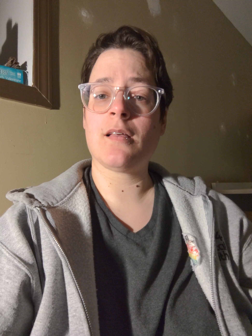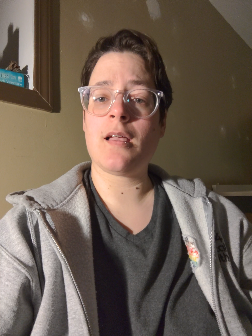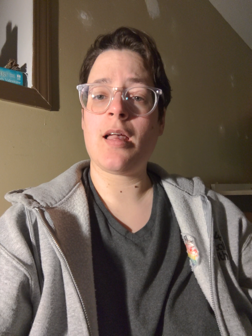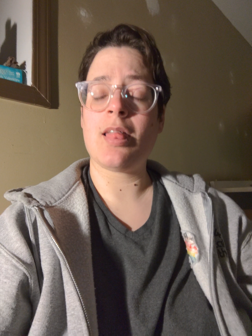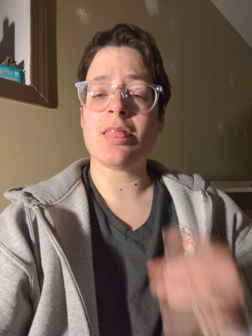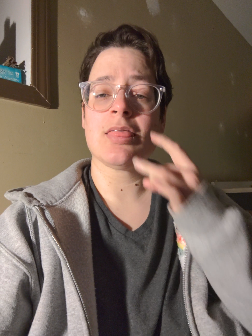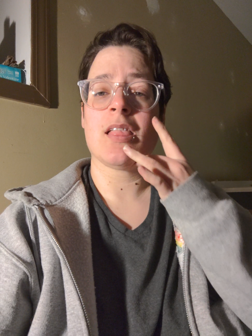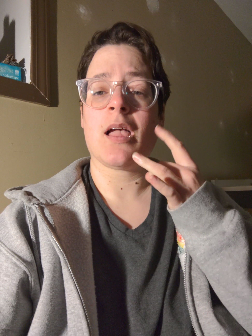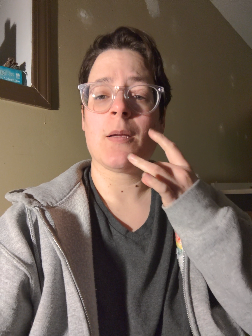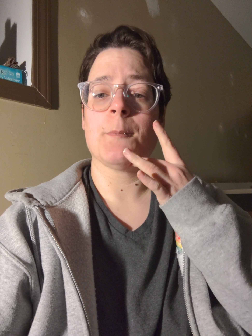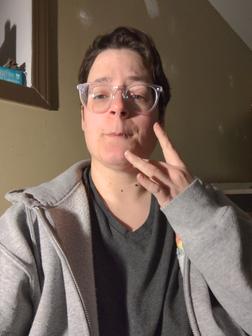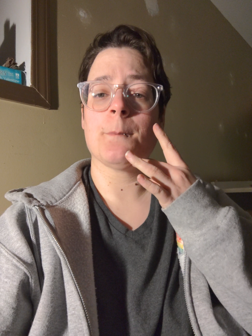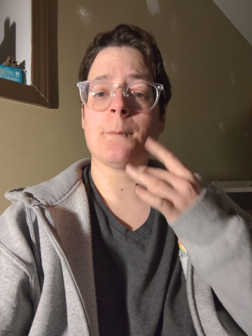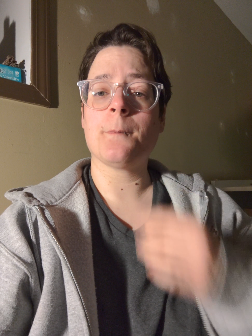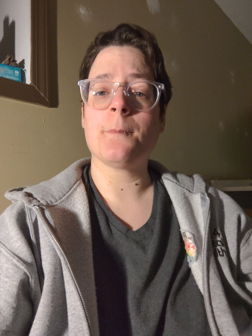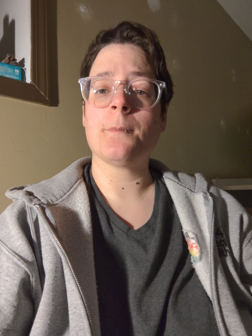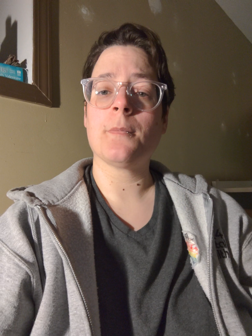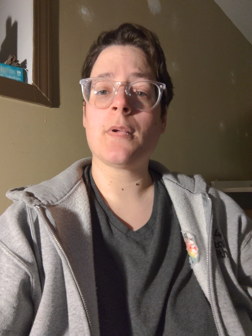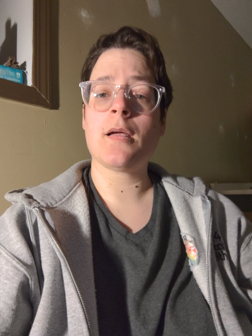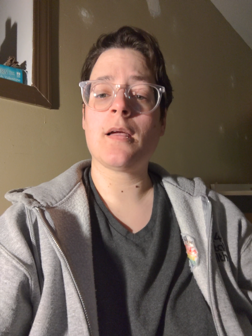lamp